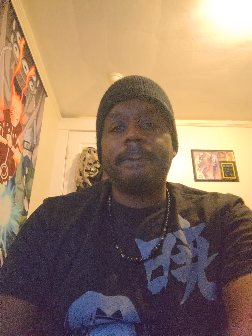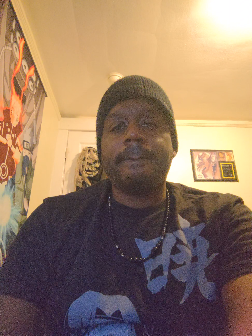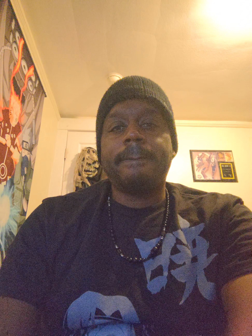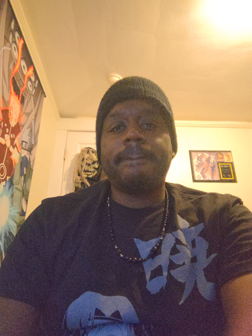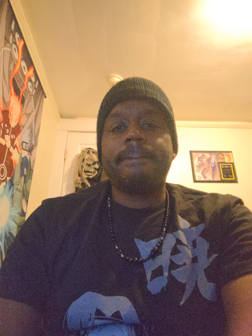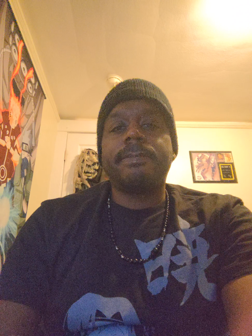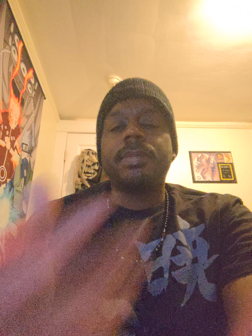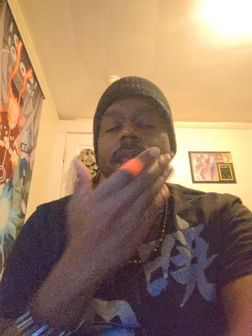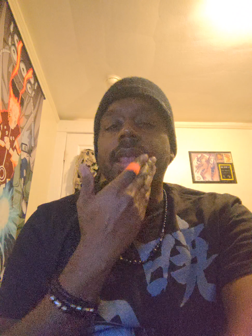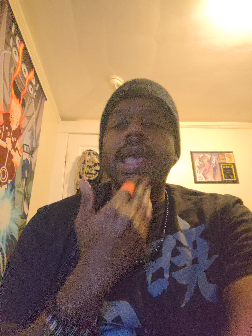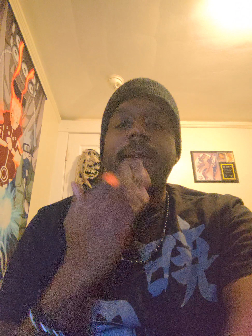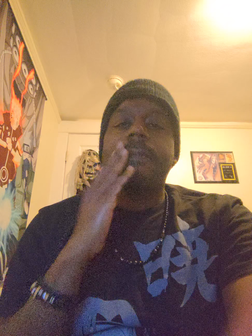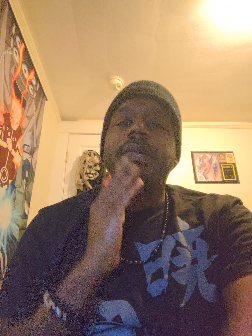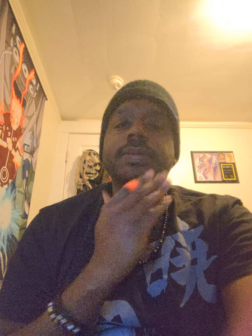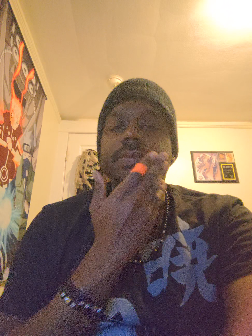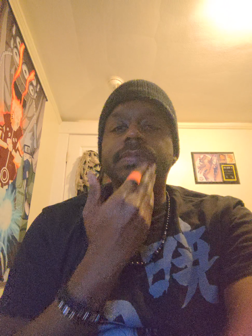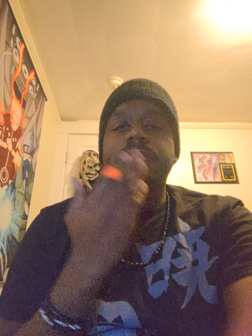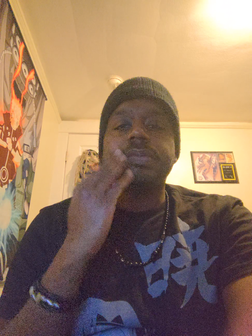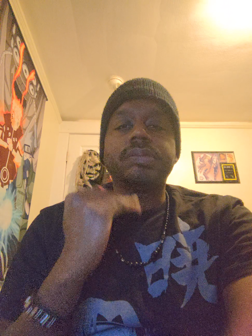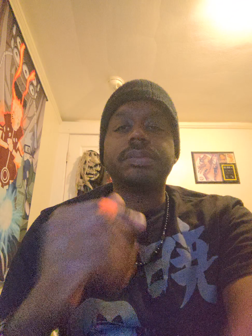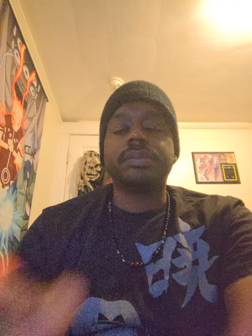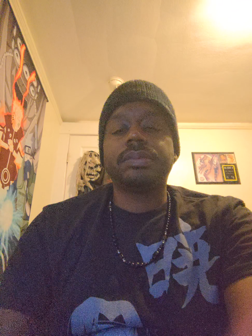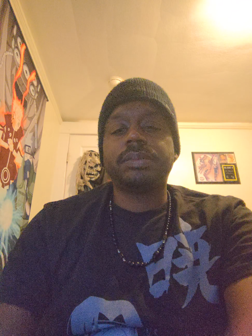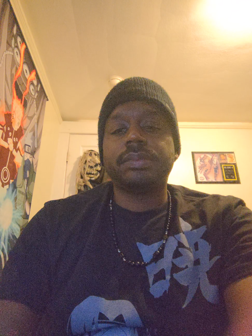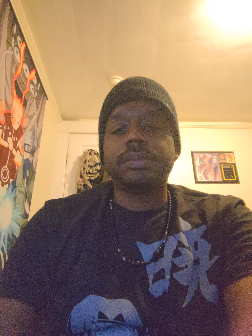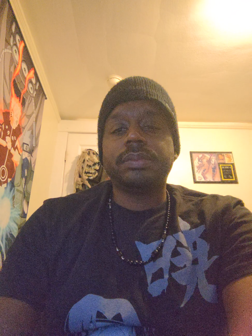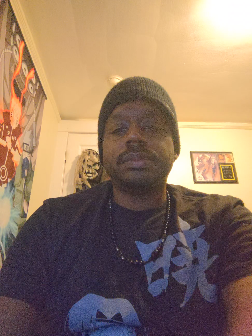napkin